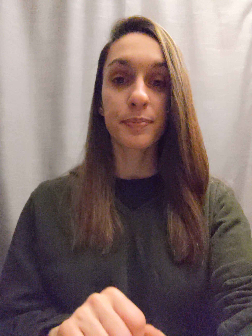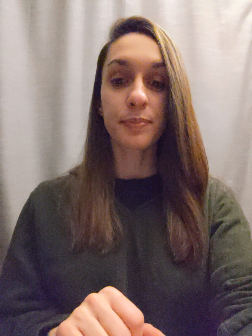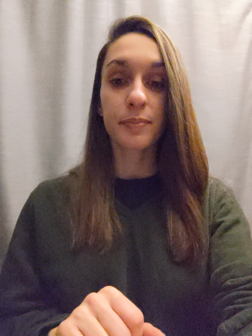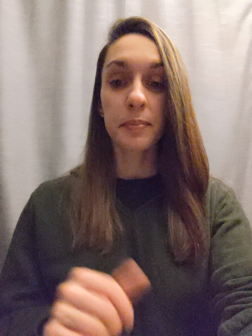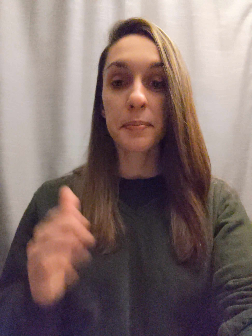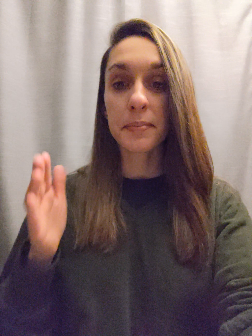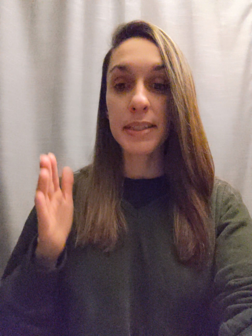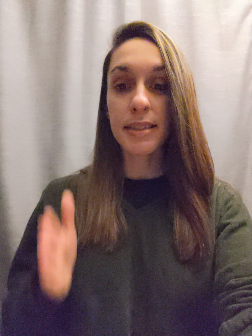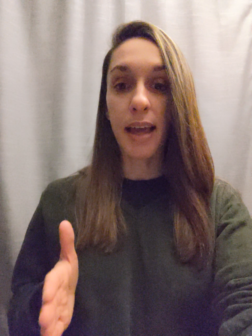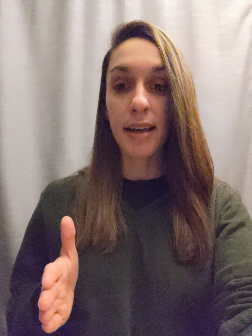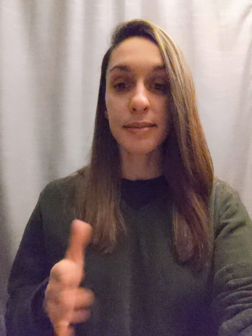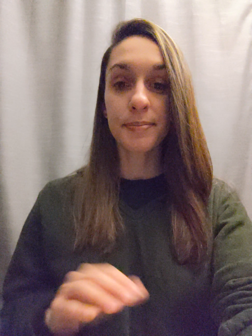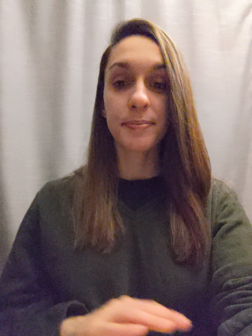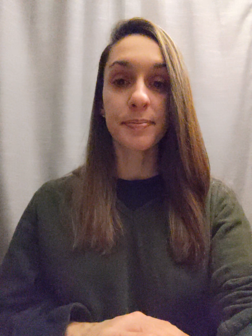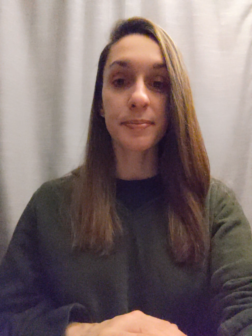beside